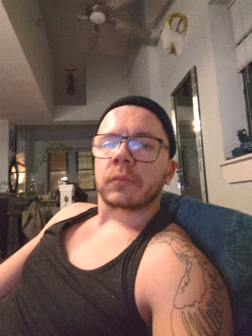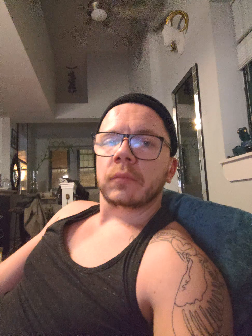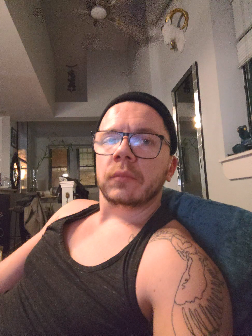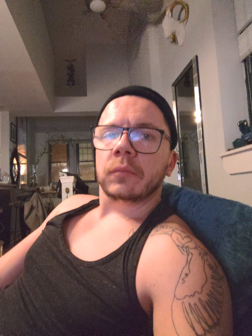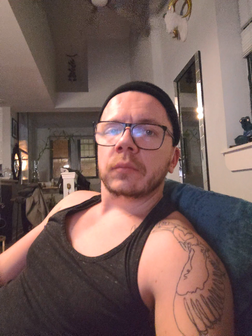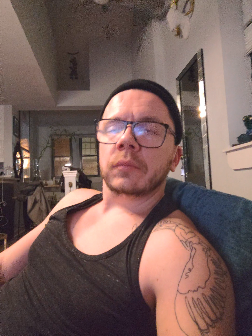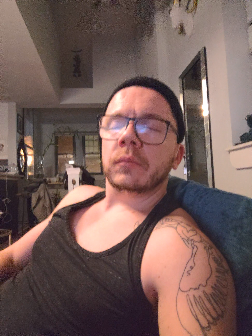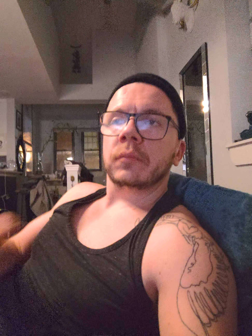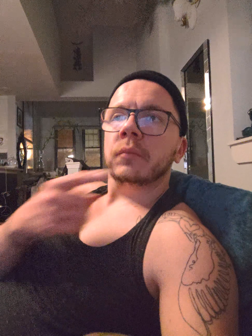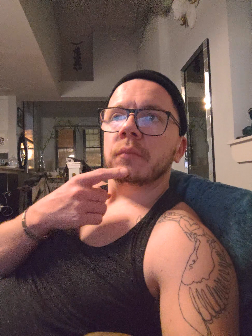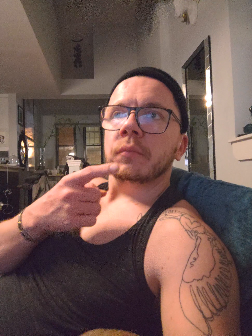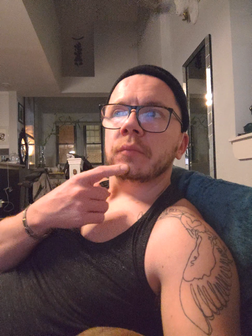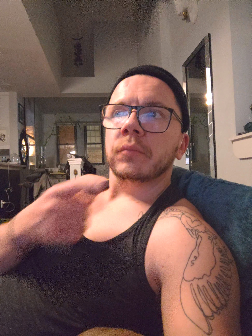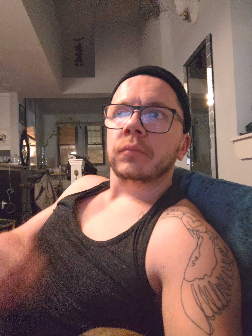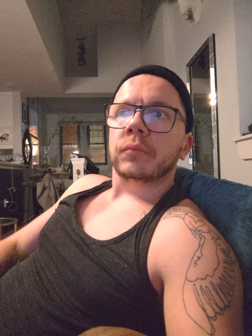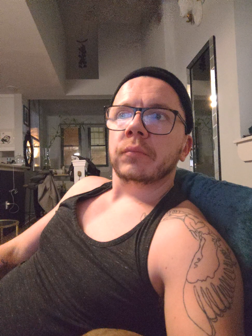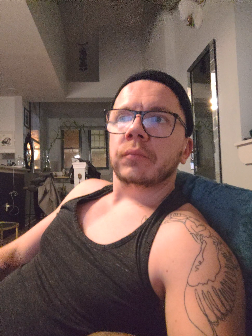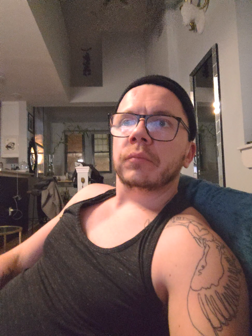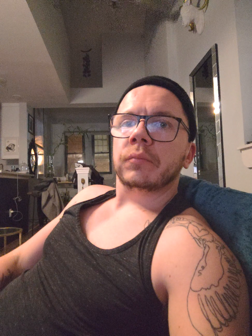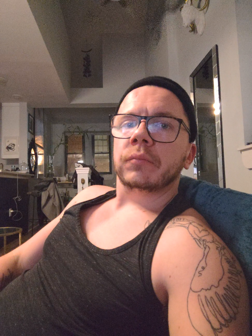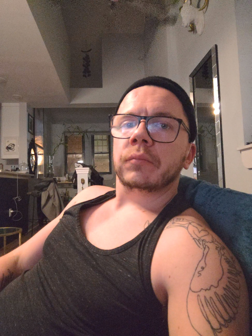say